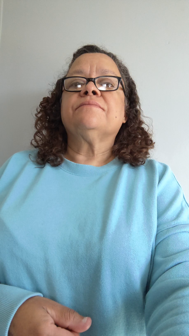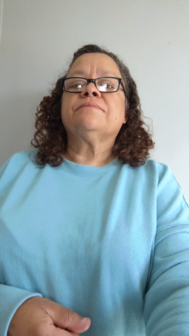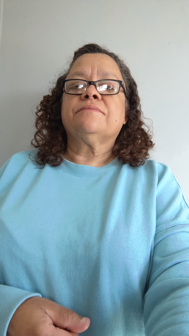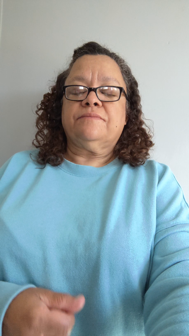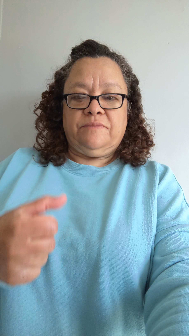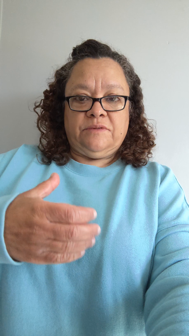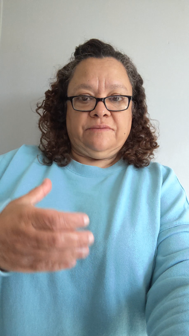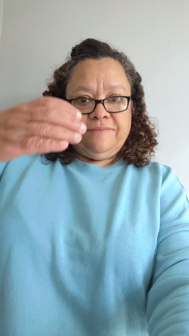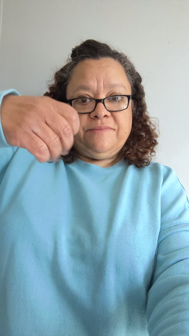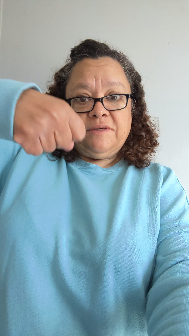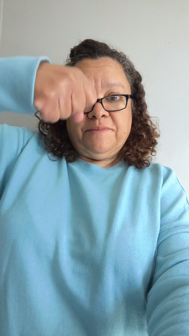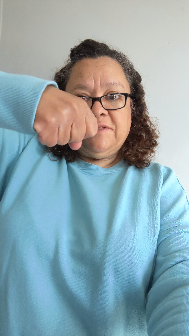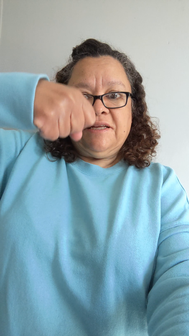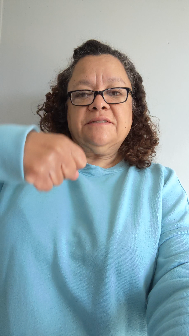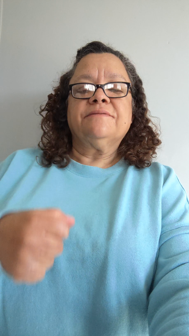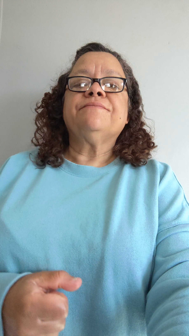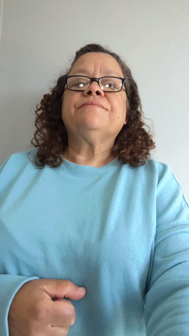bucket